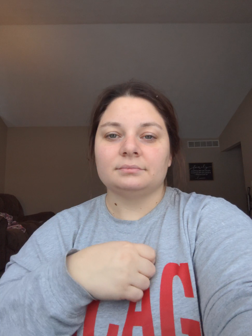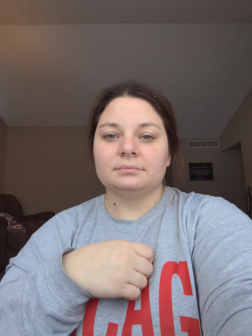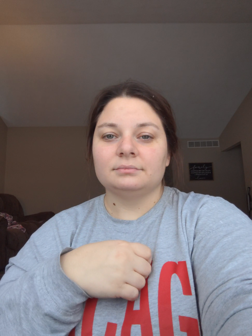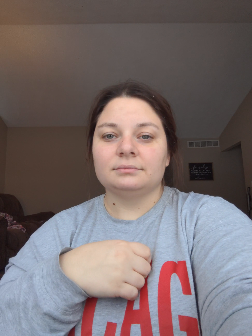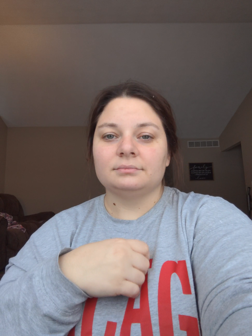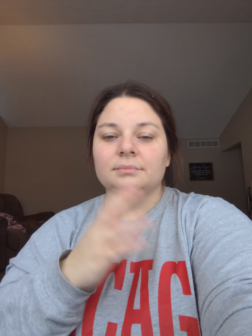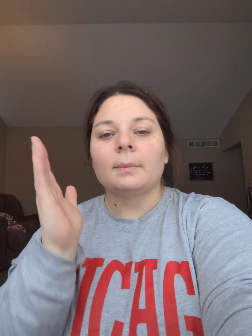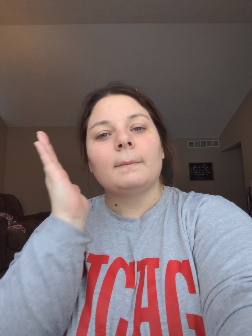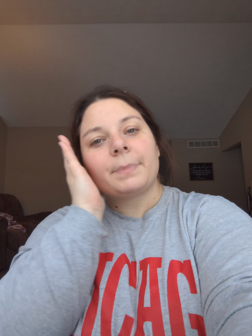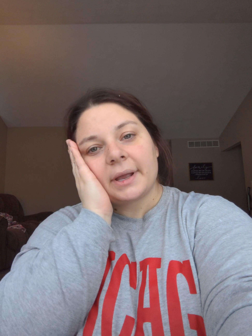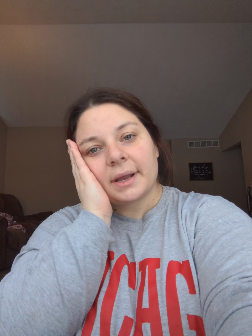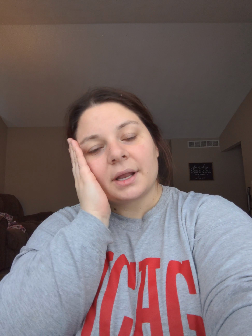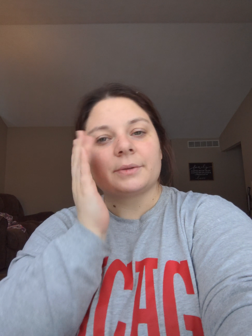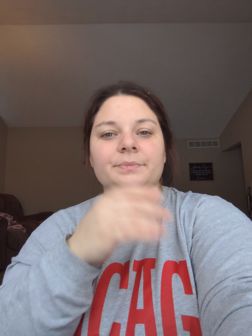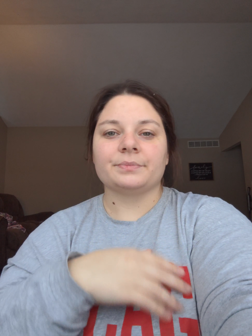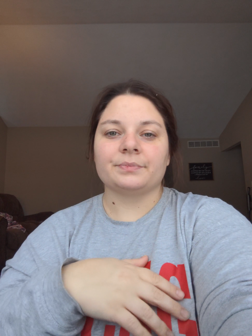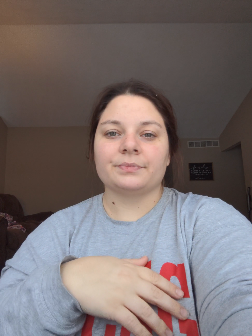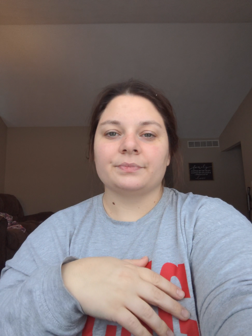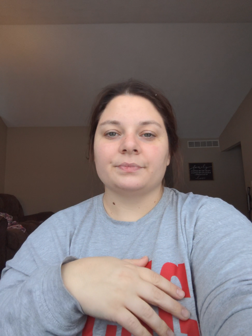bed